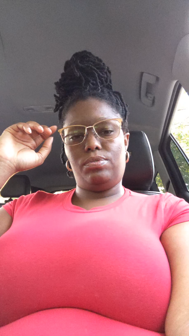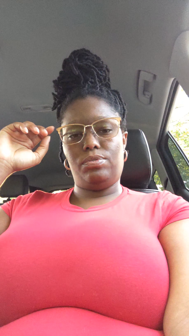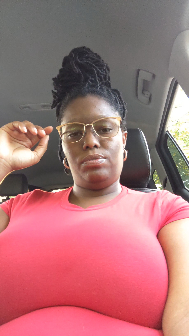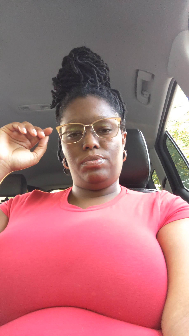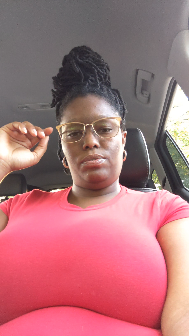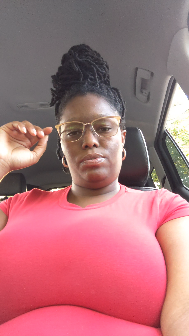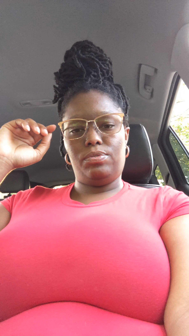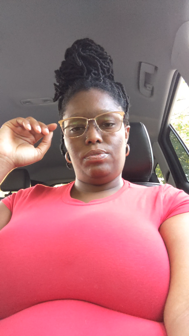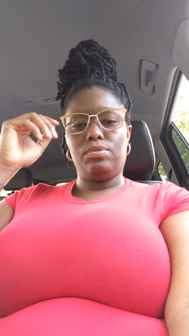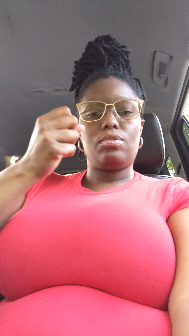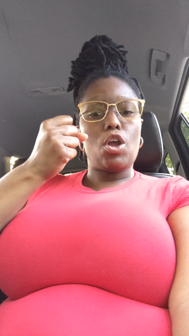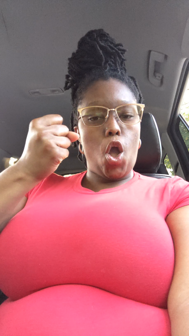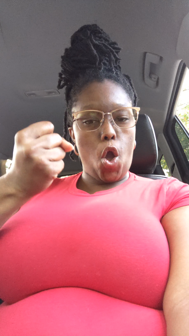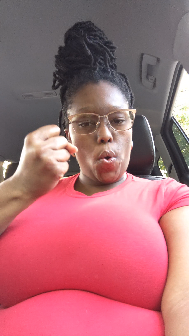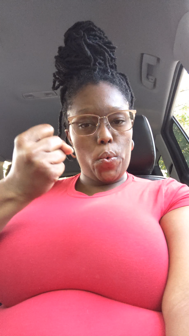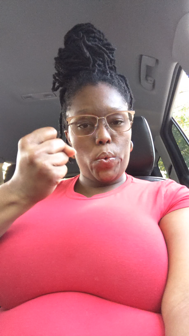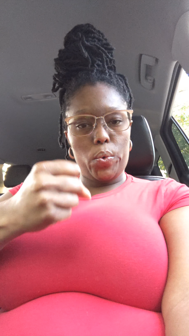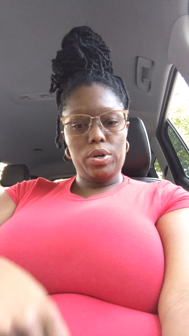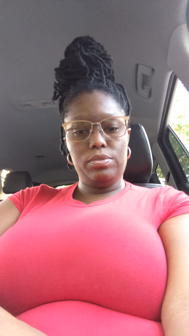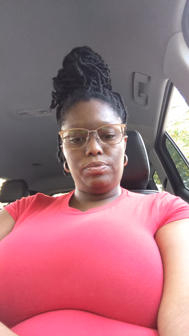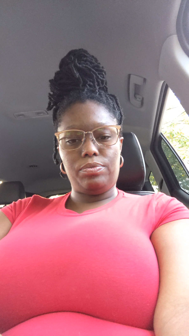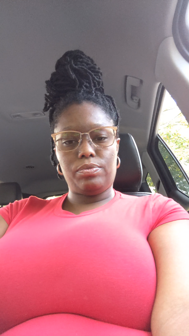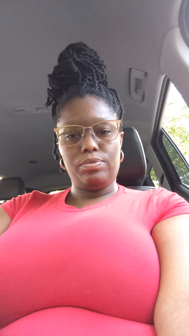hold